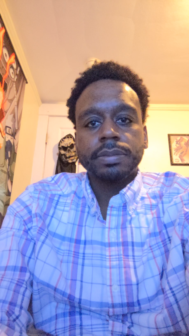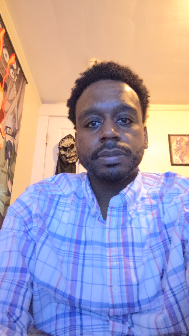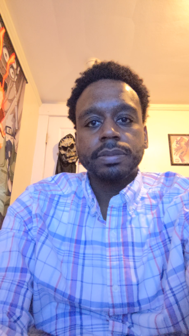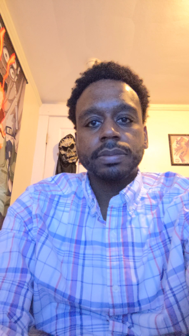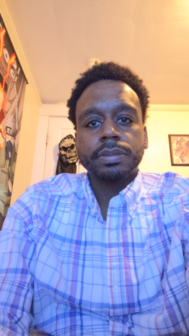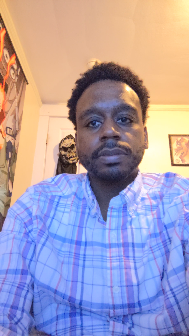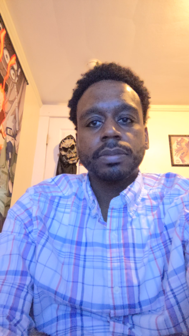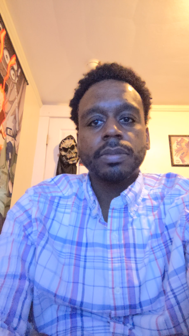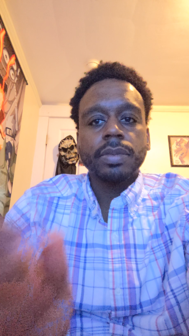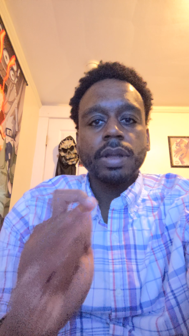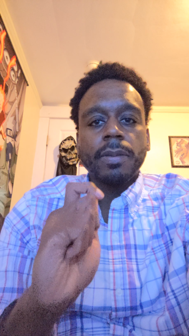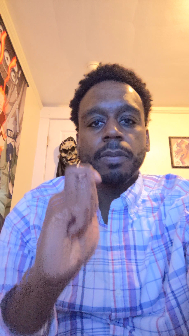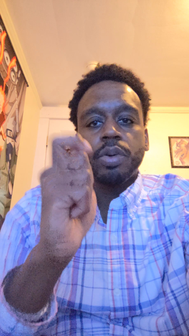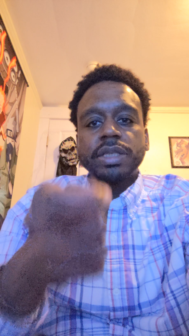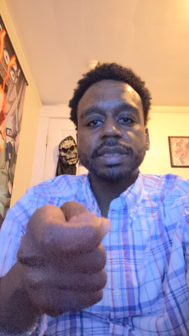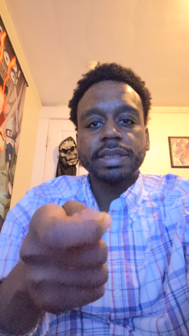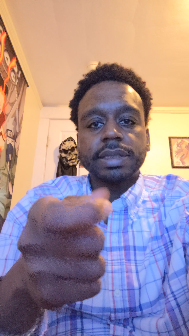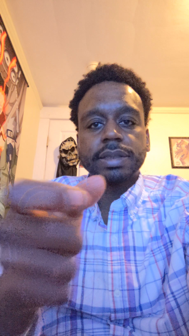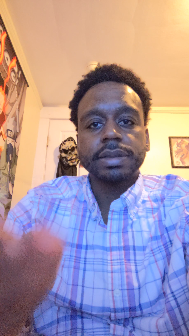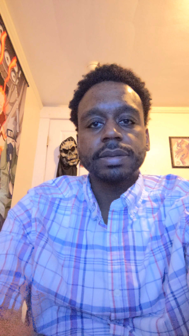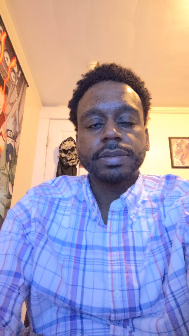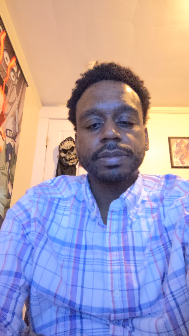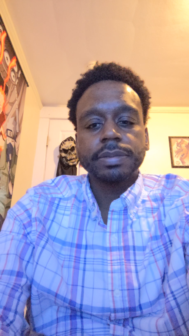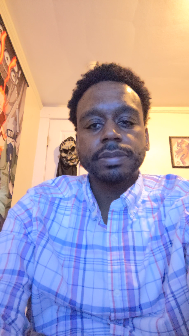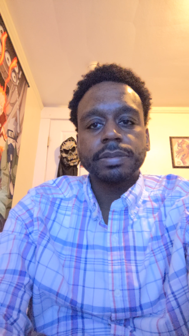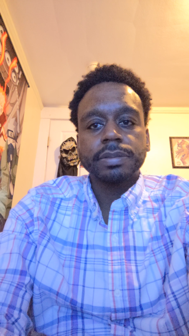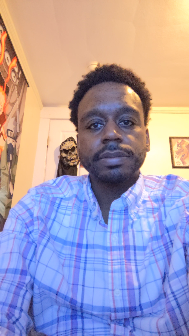present